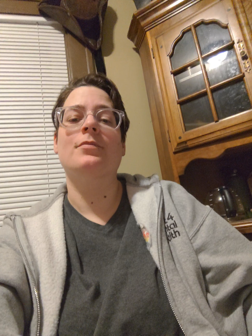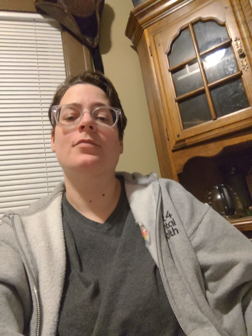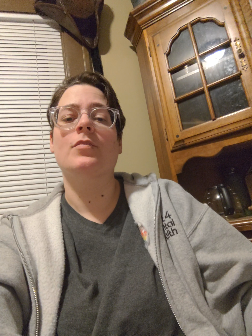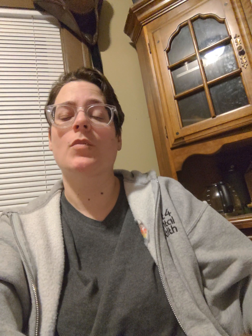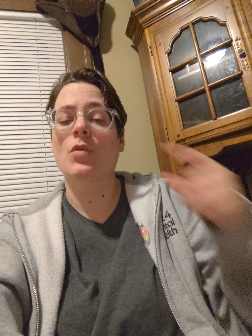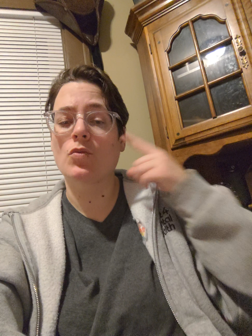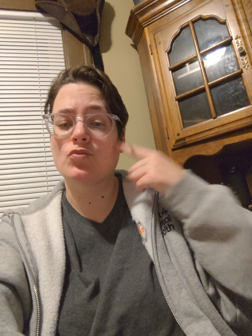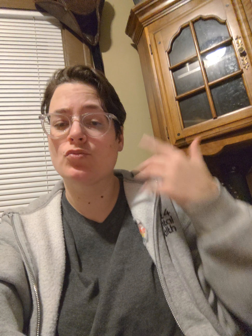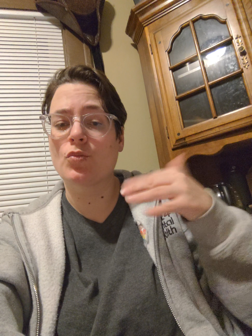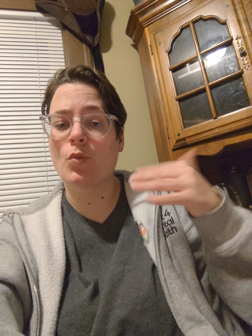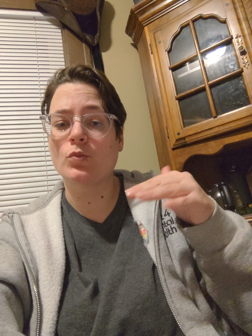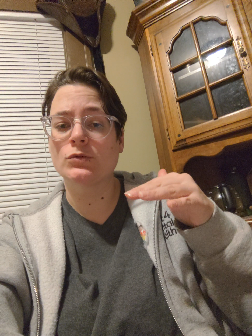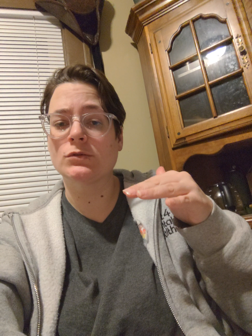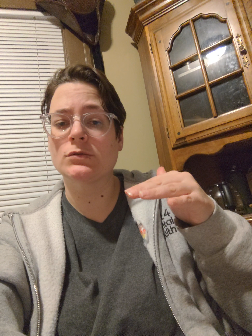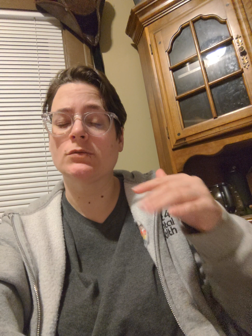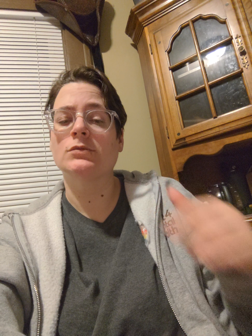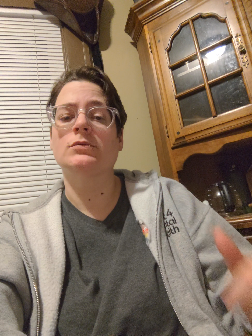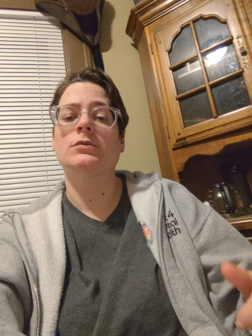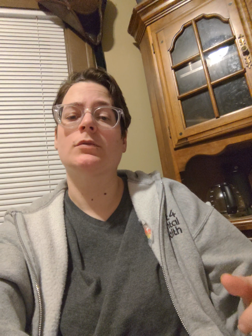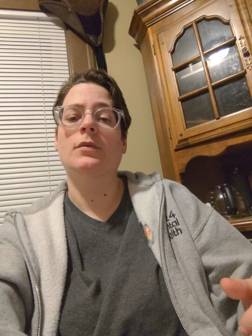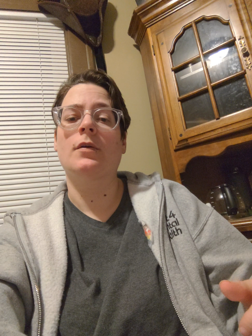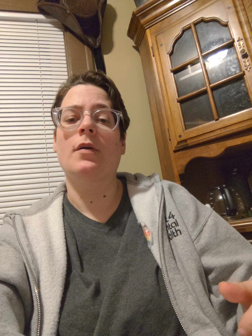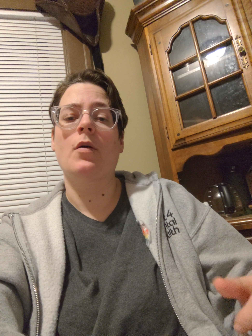noisy